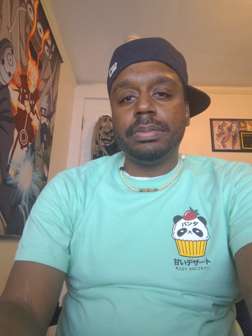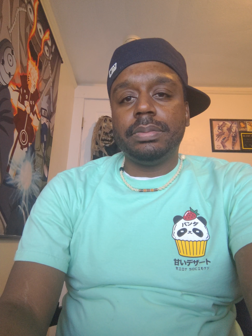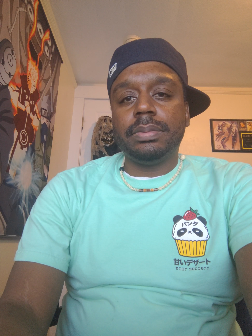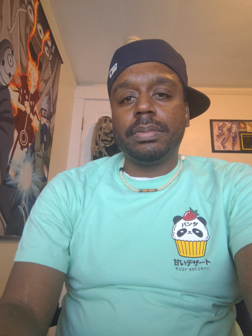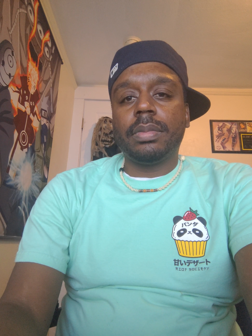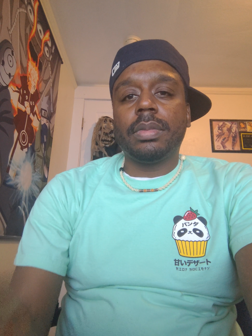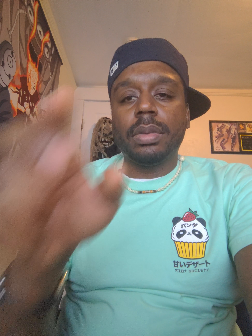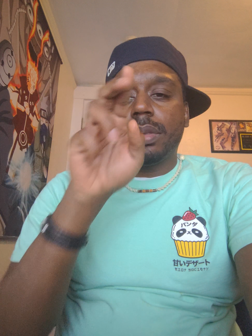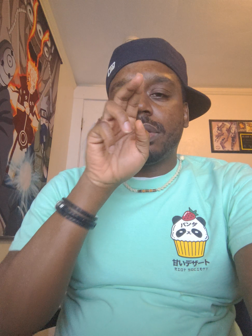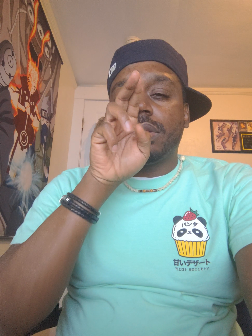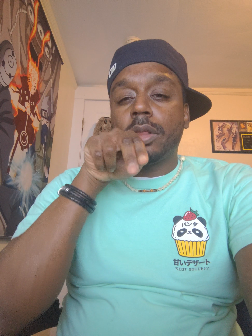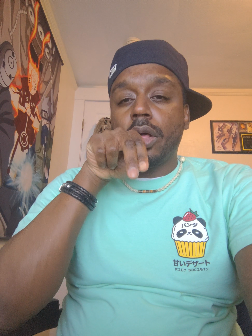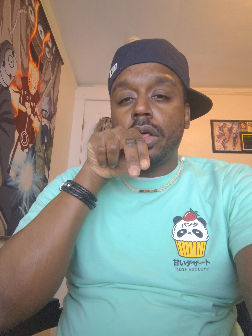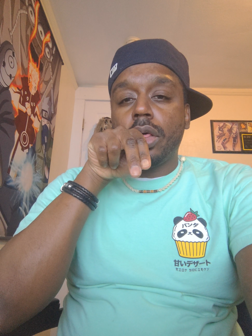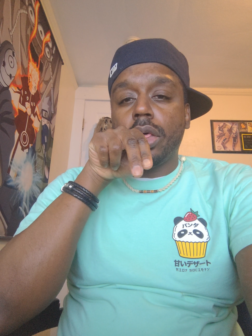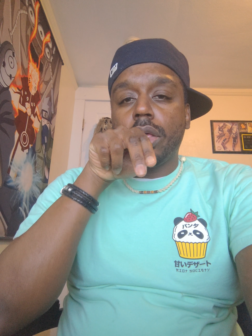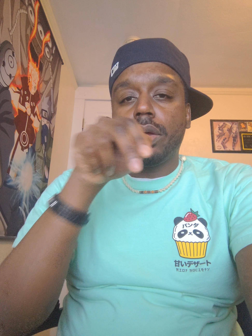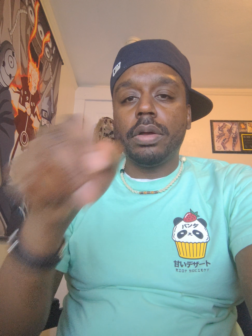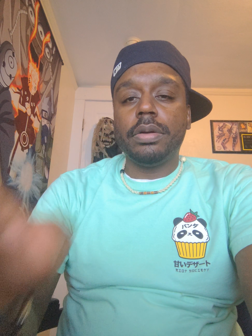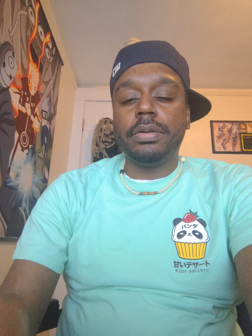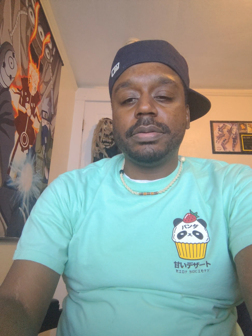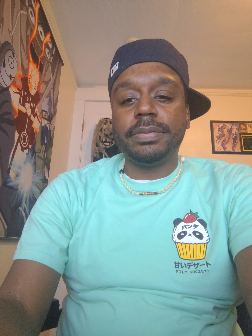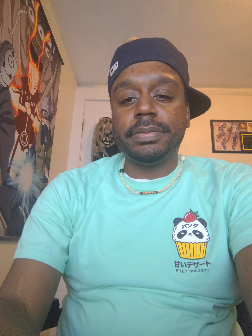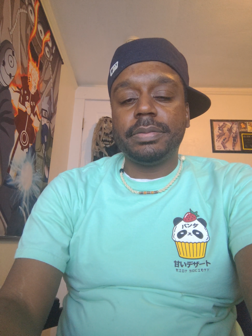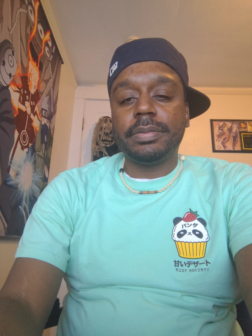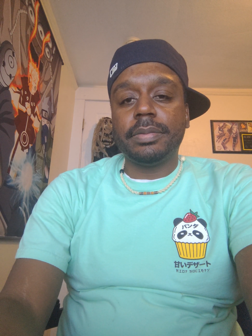tongue